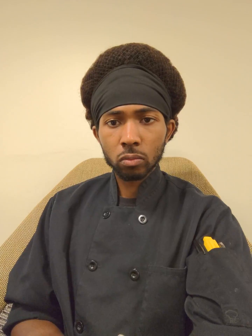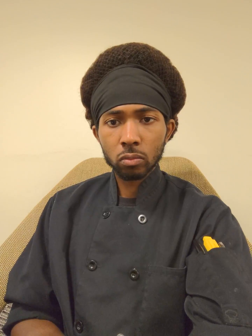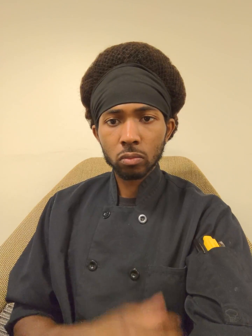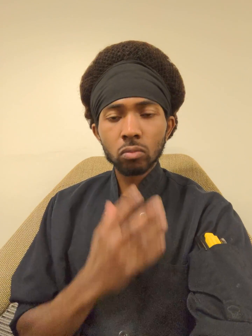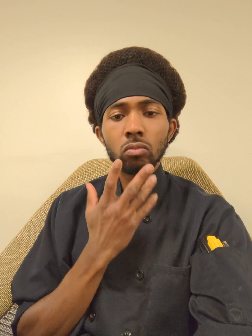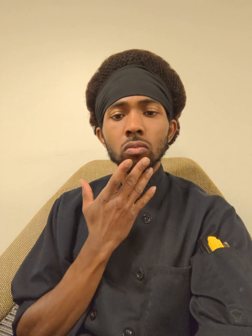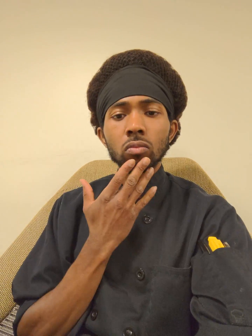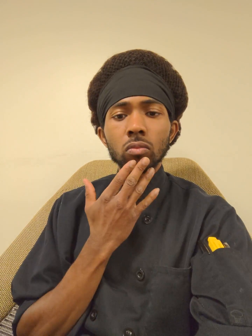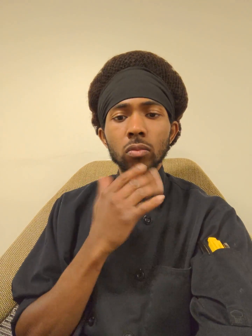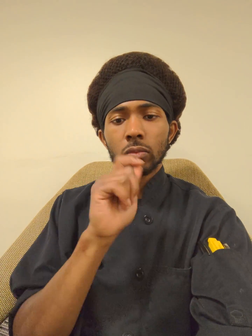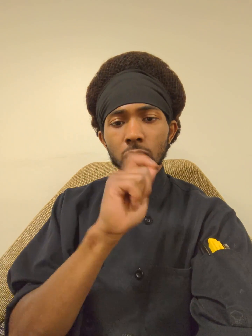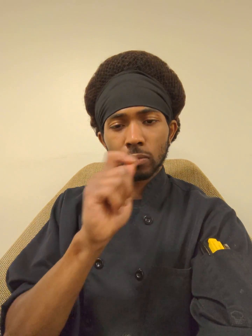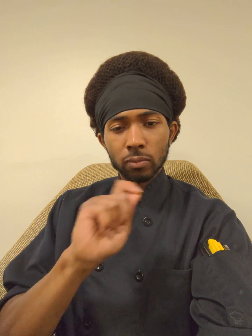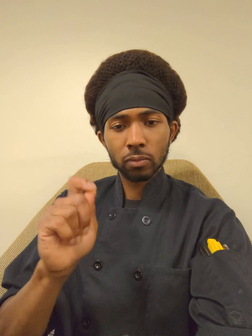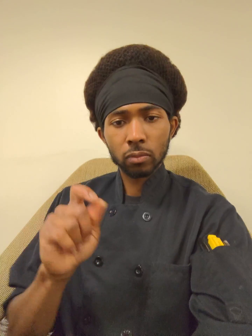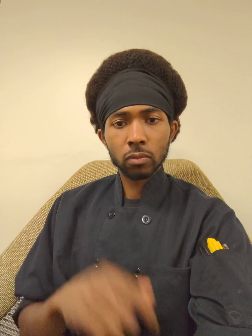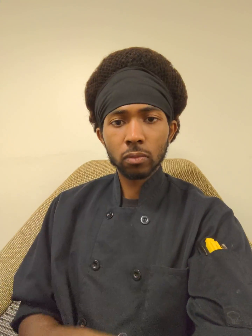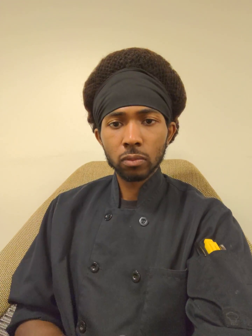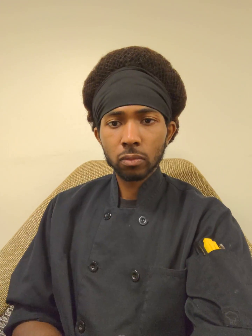crayon